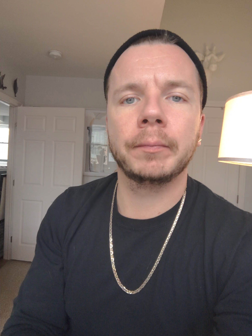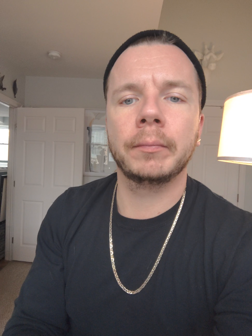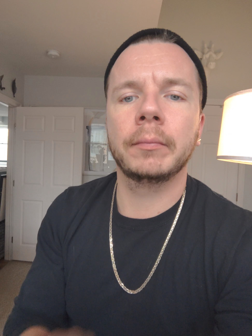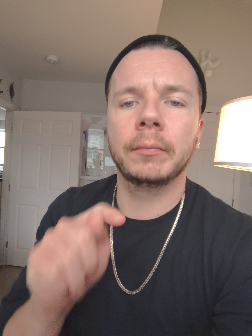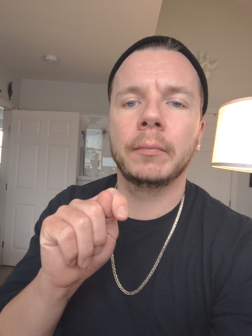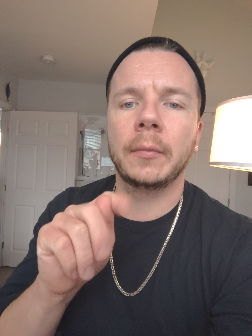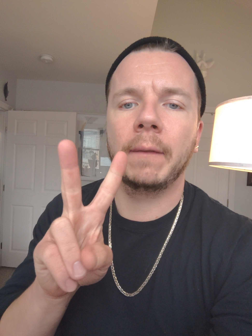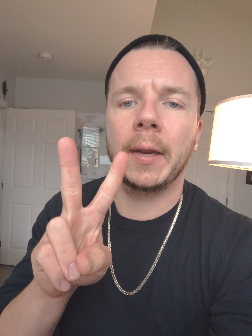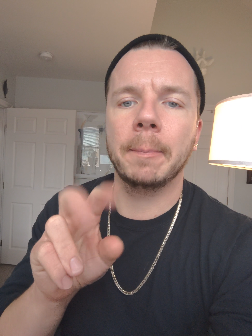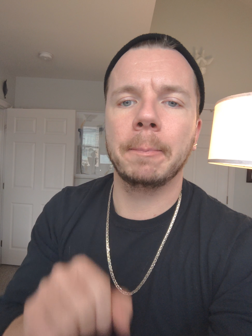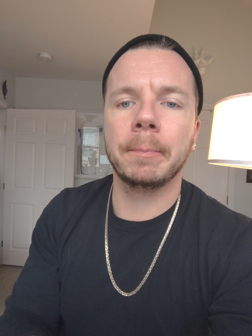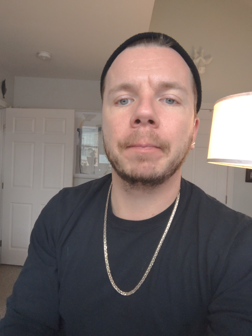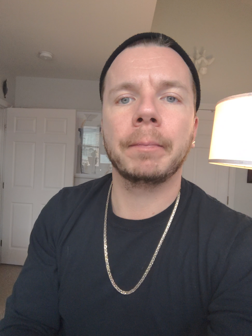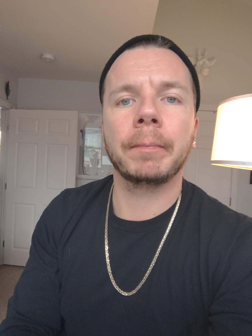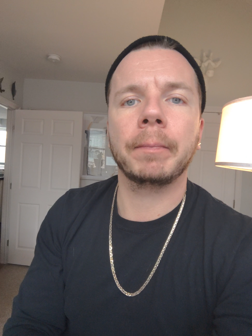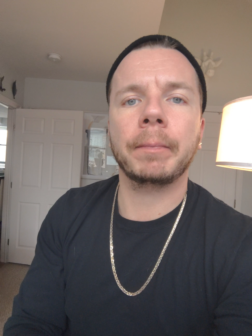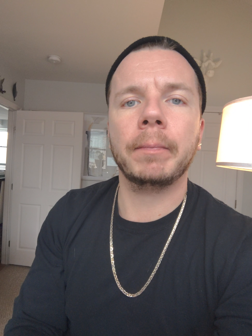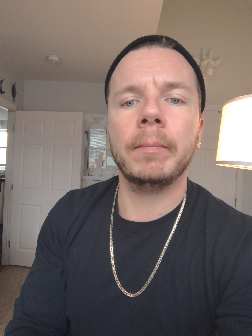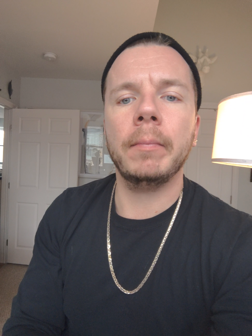TV